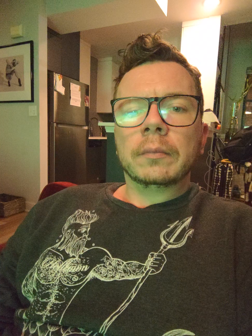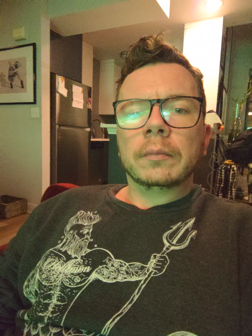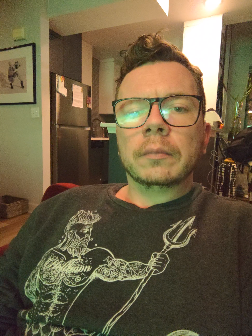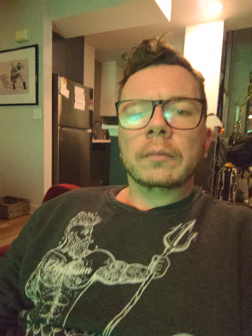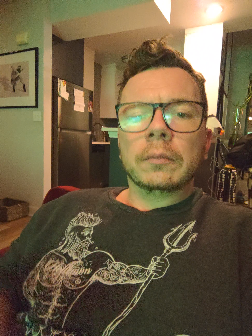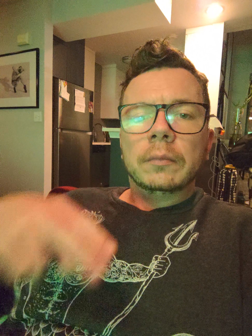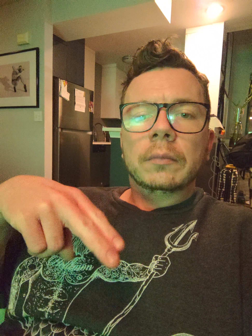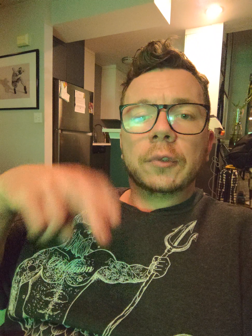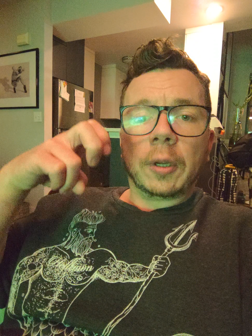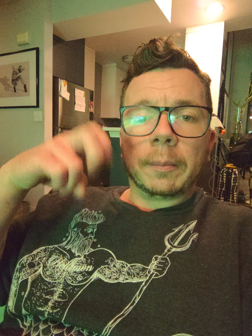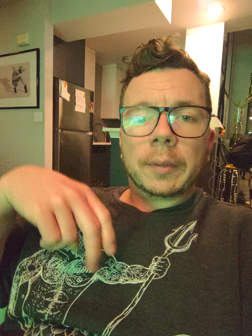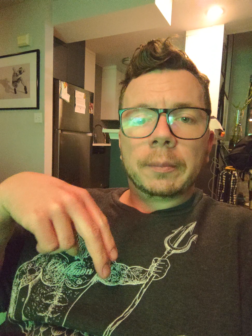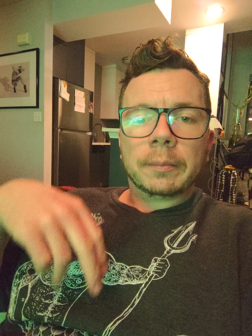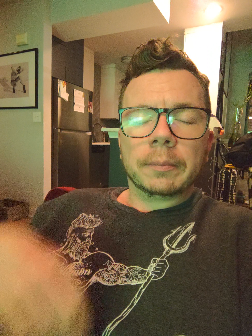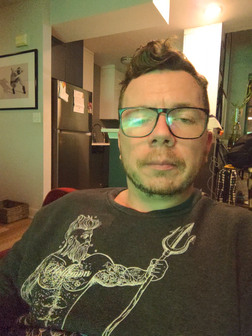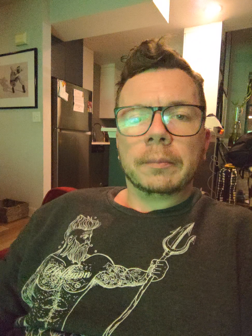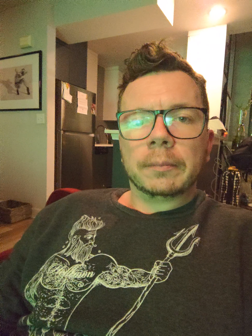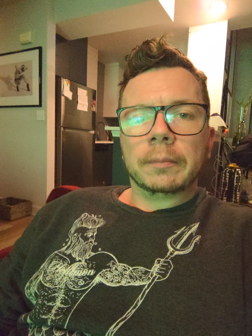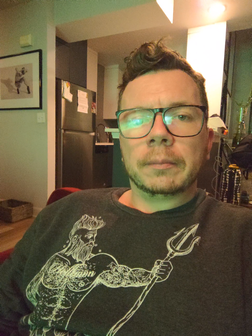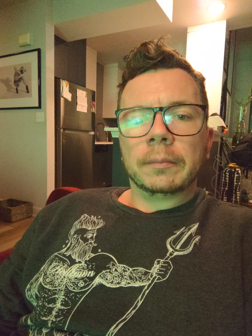jump